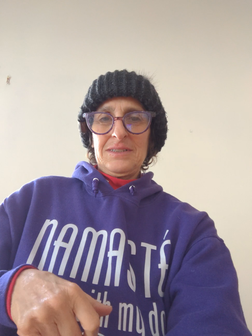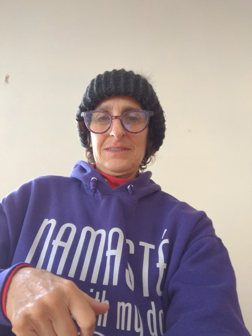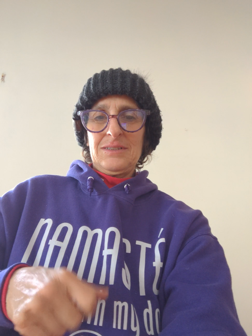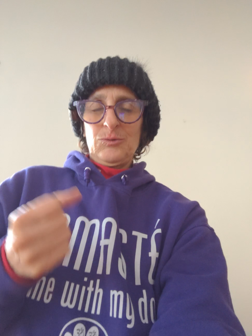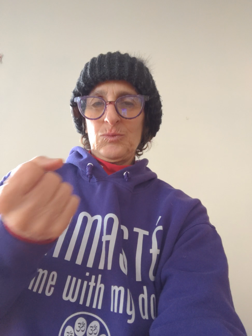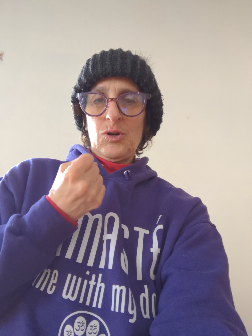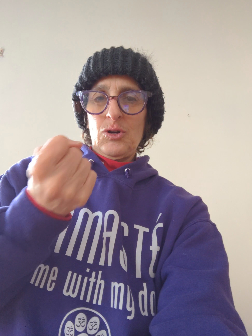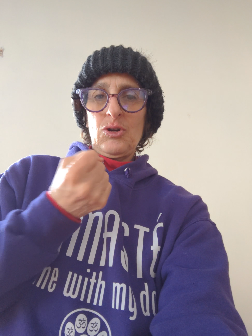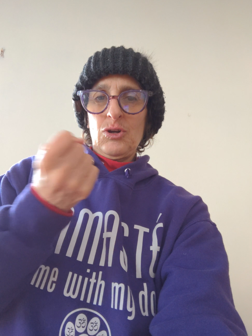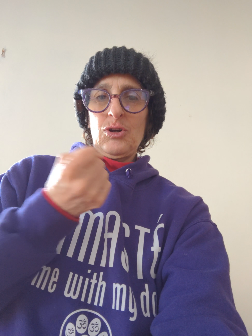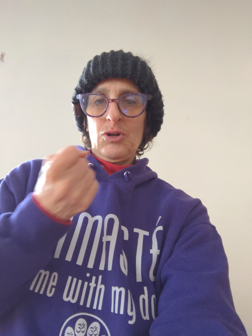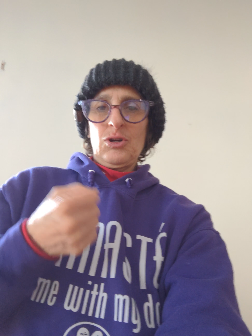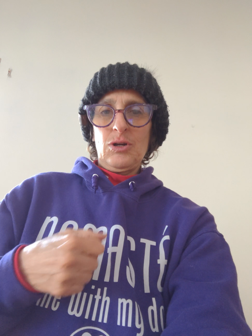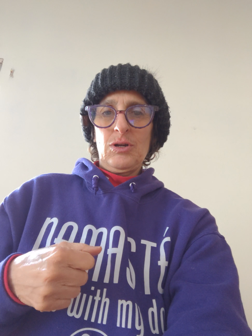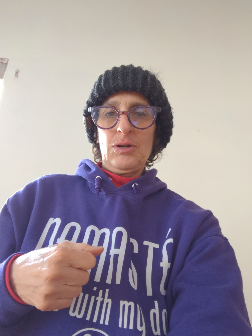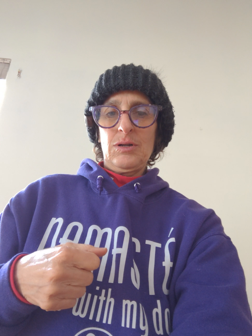drawer